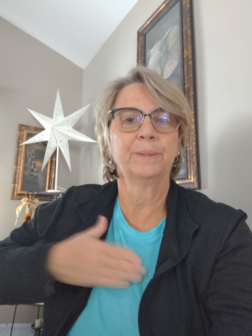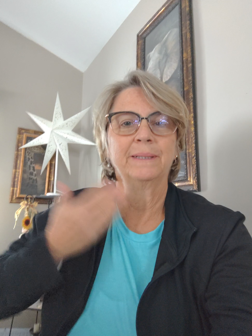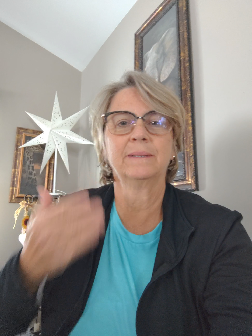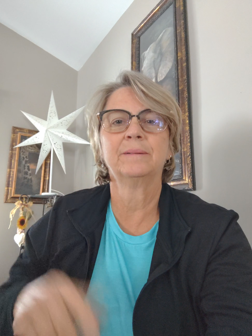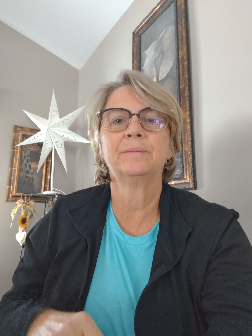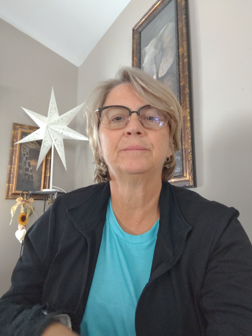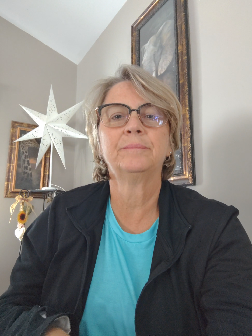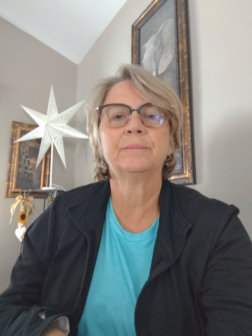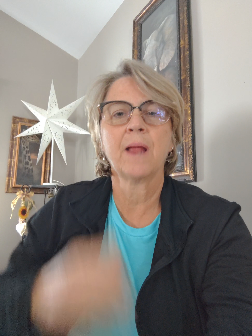happy